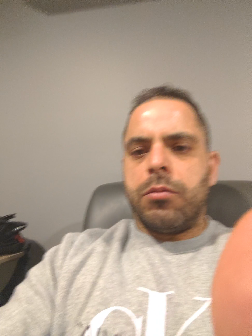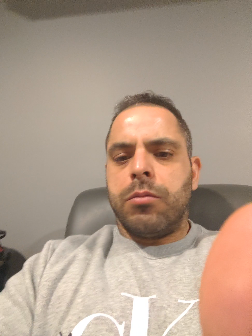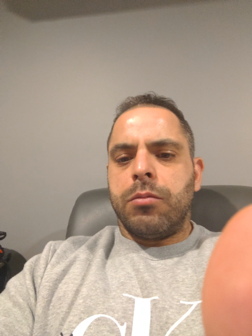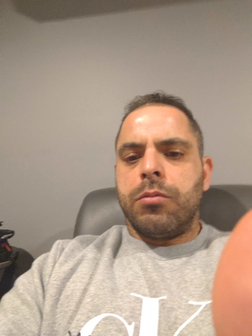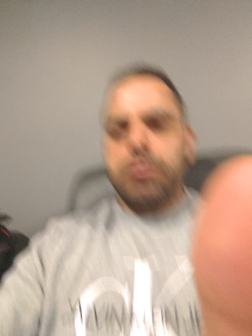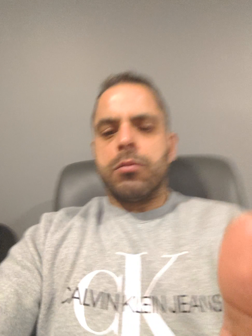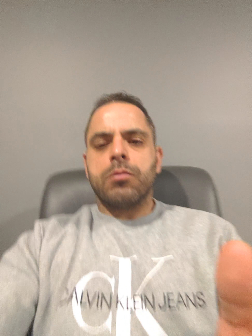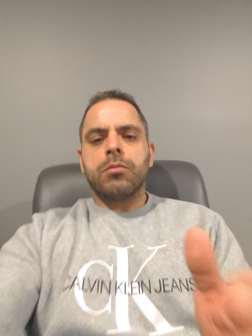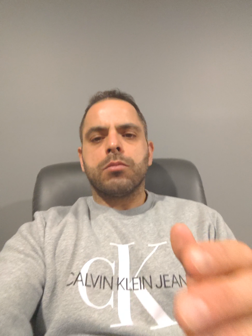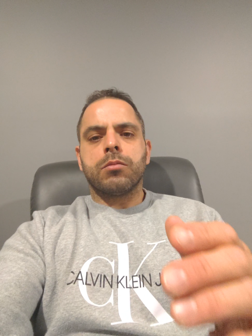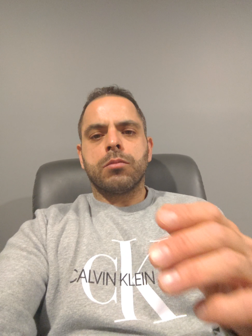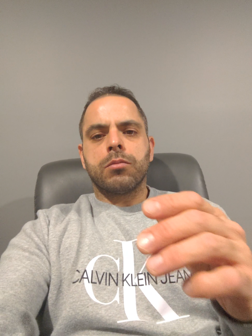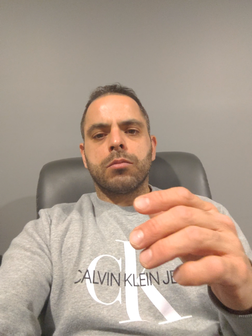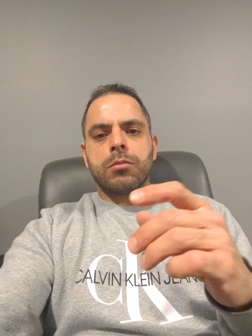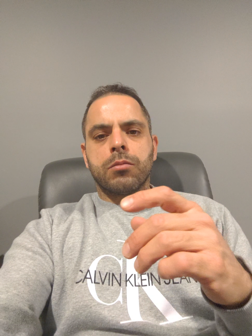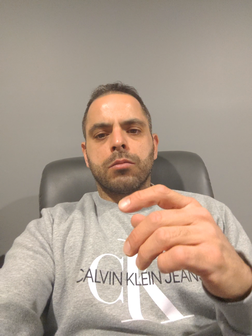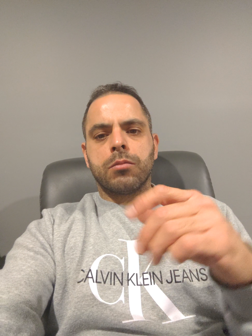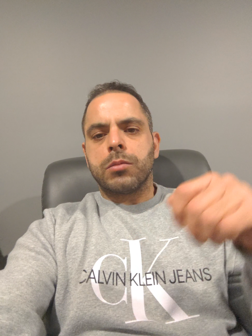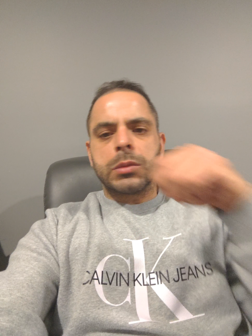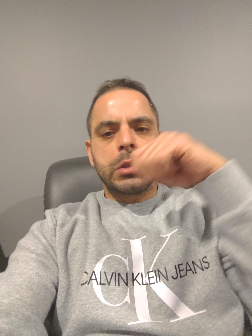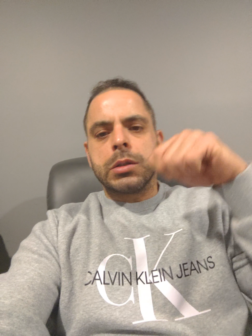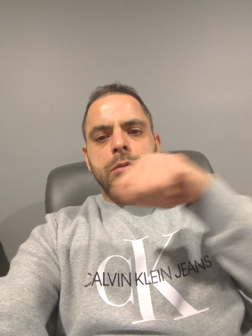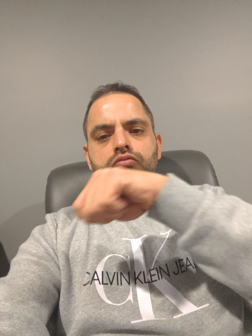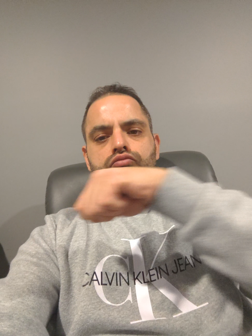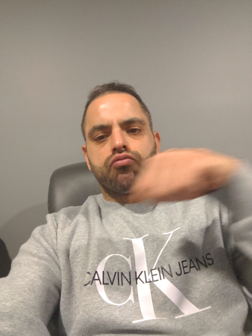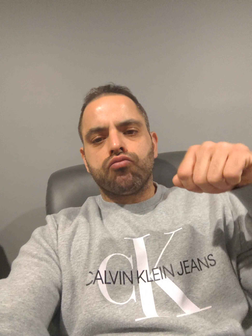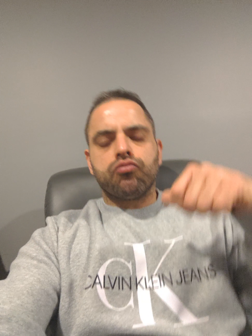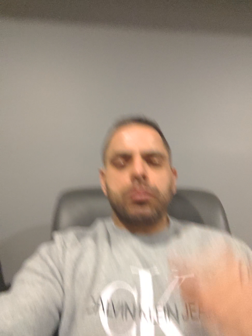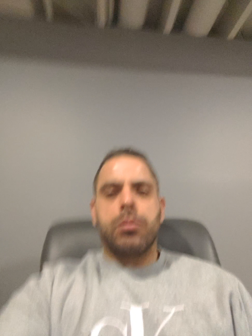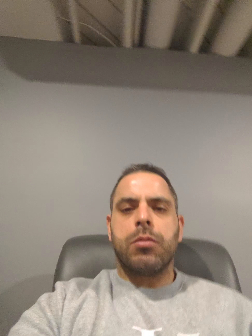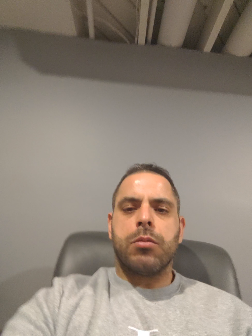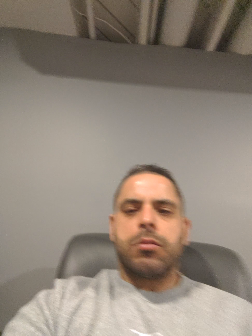toothbrush